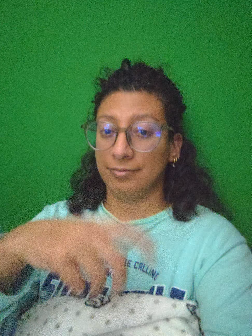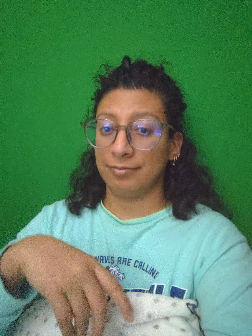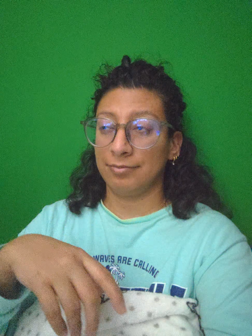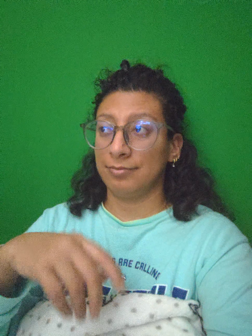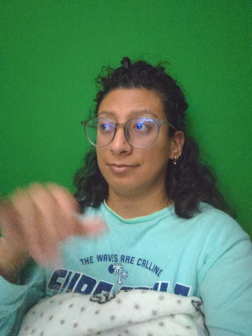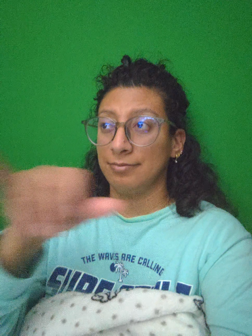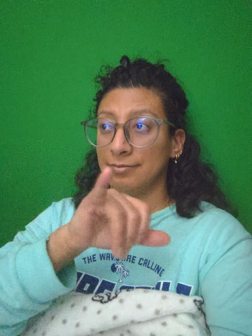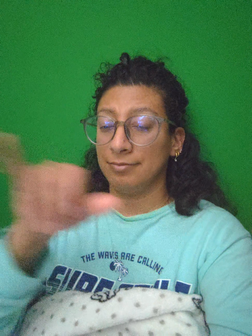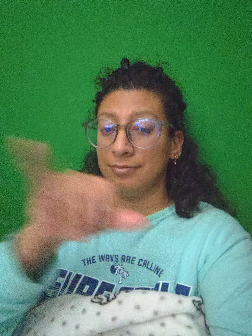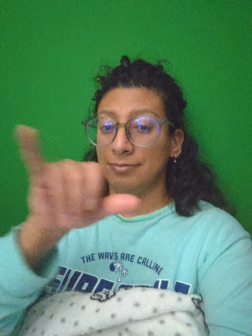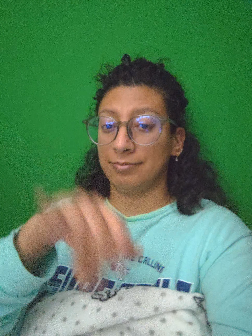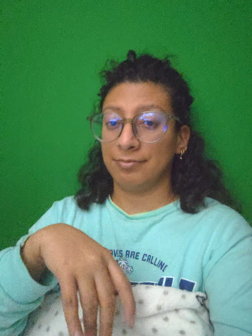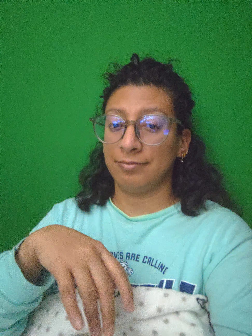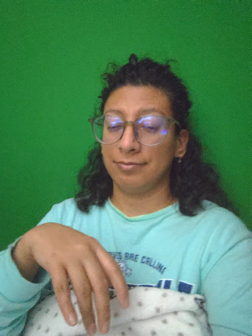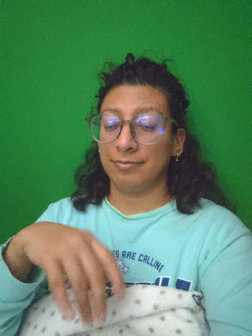same